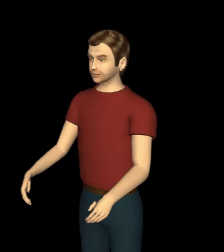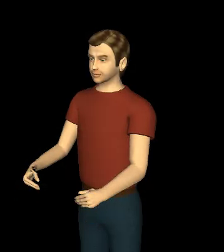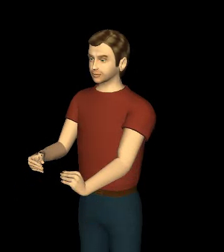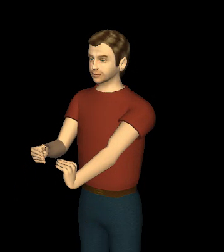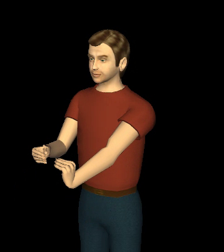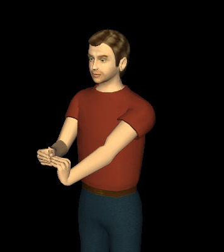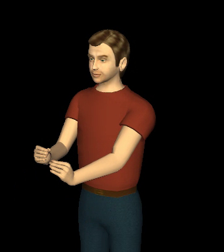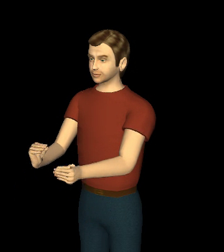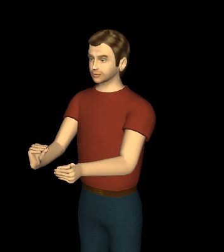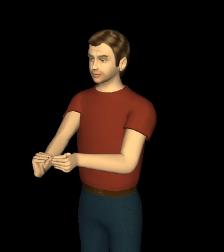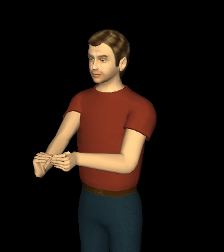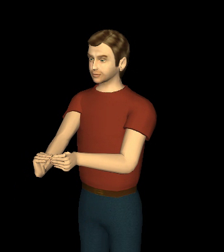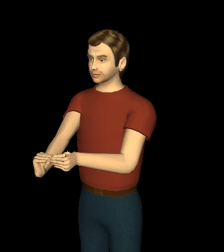مشكلة